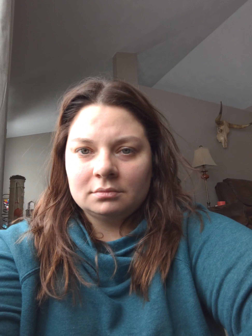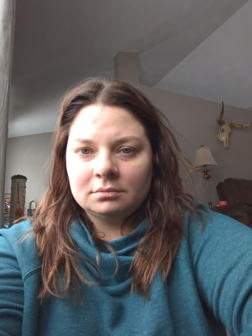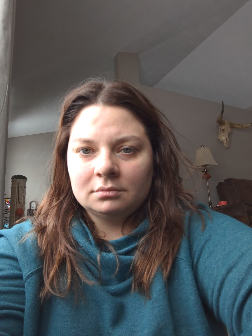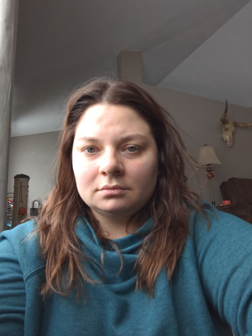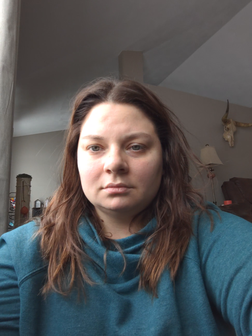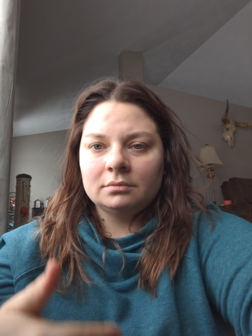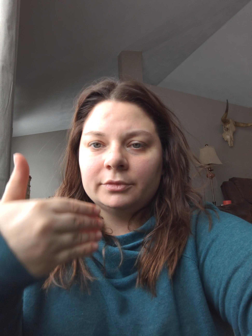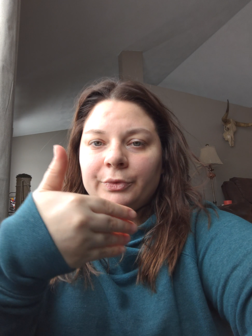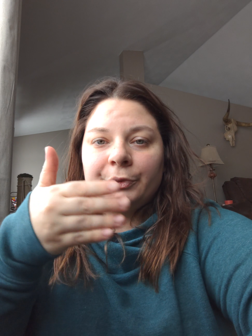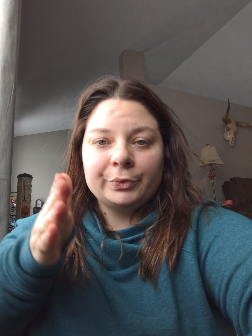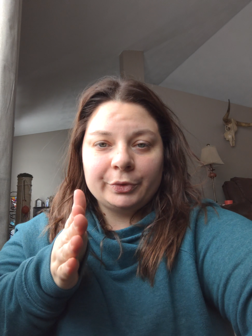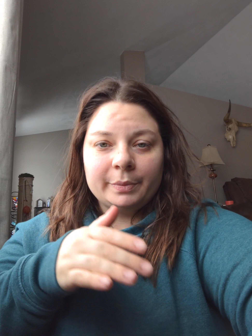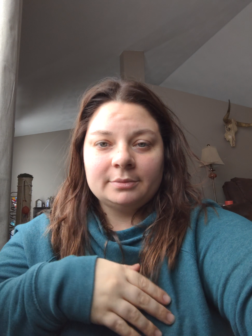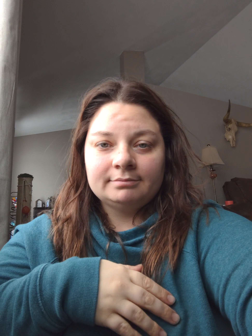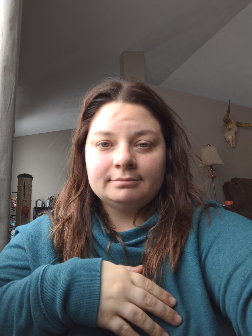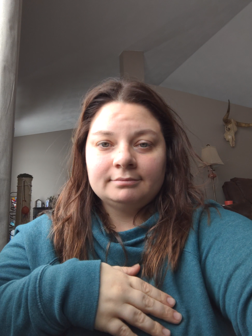room